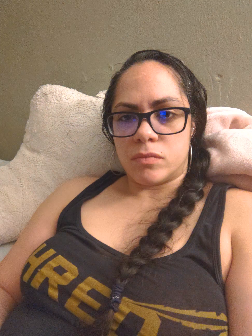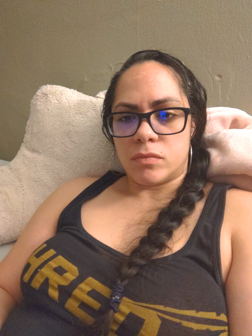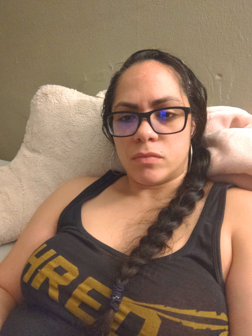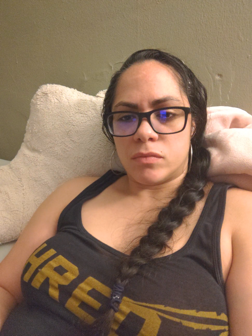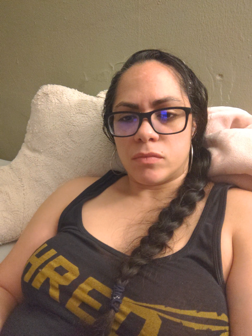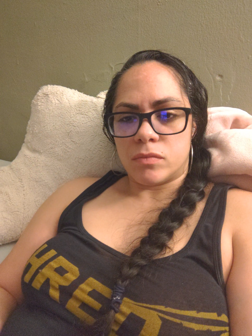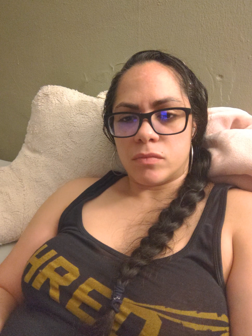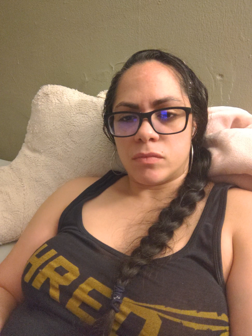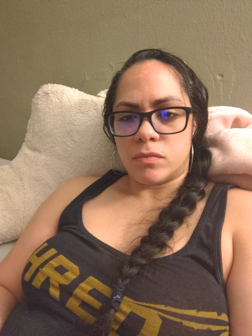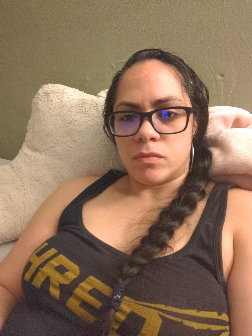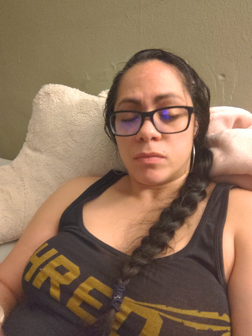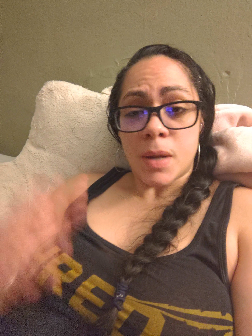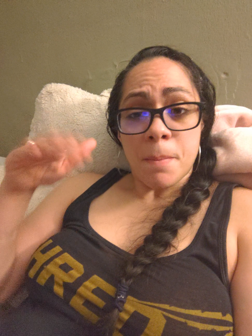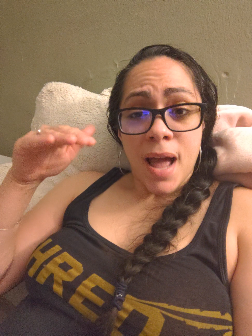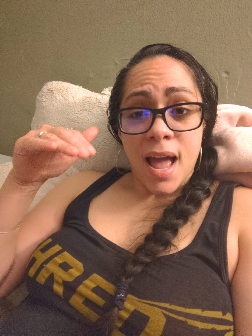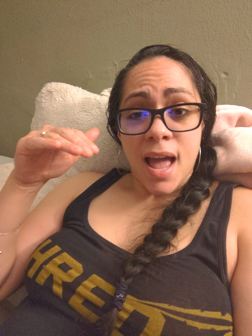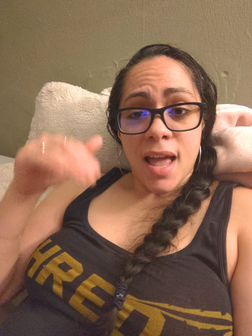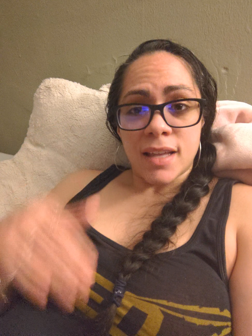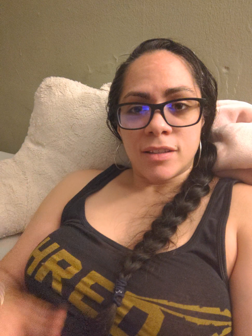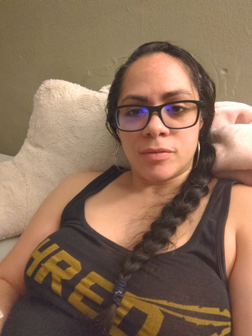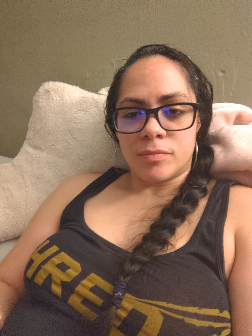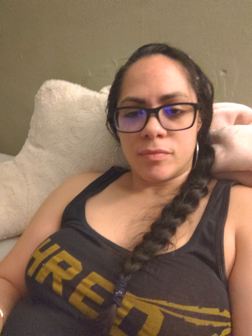bye